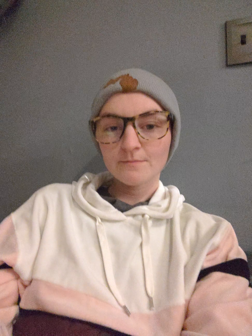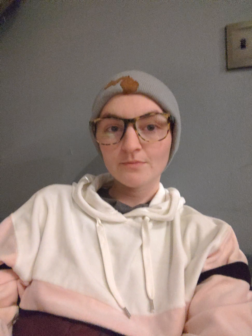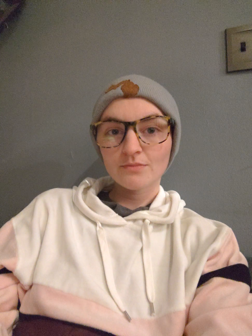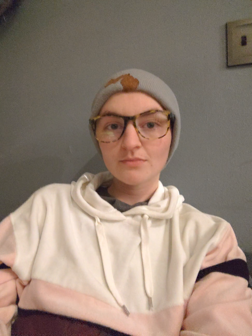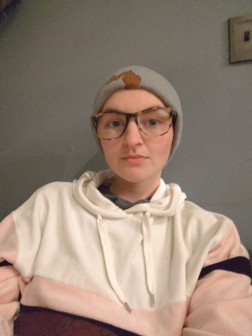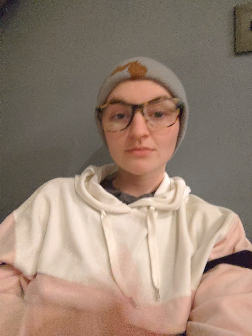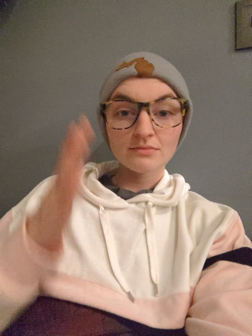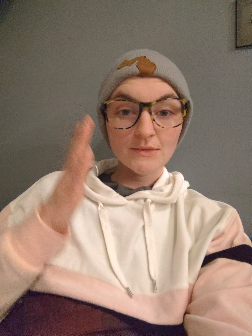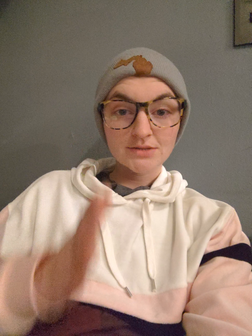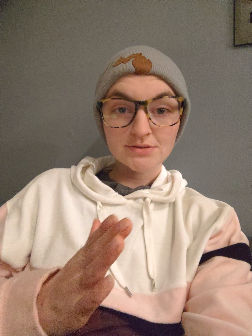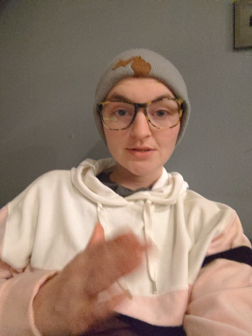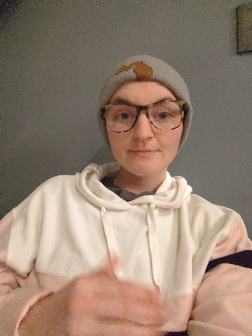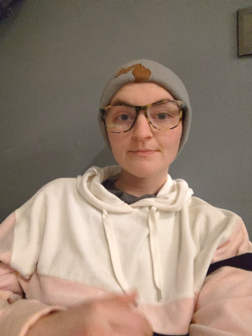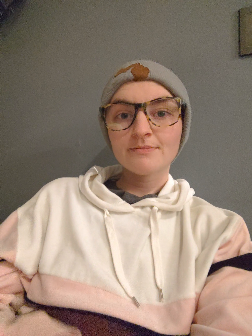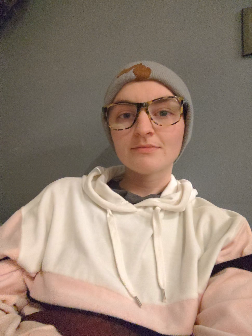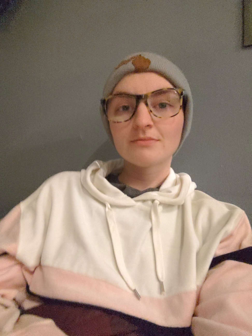beside